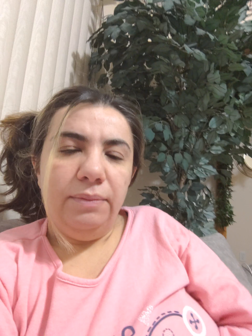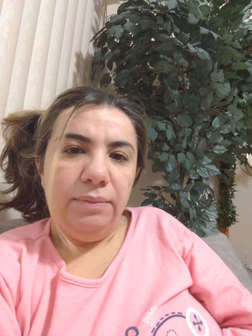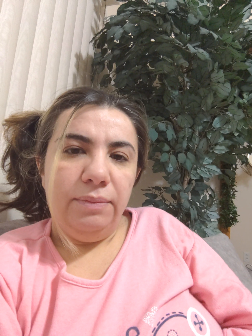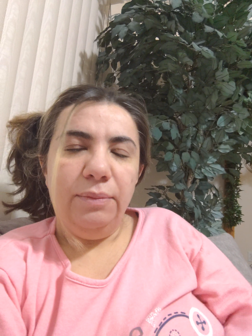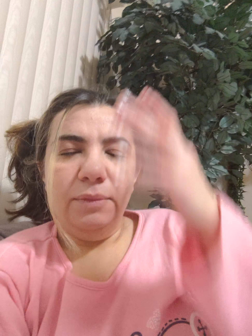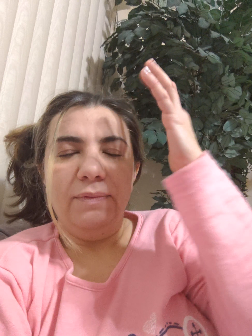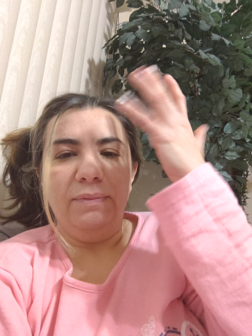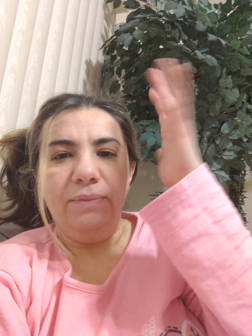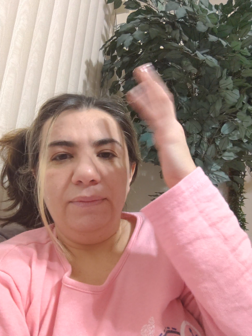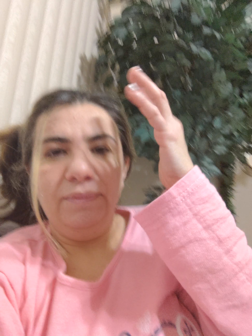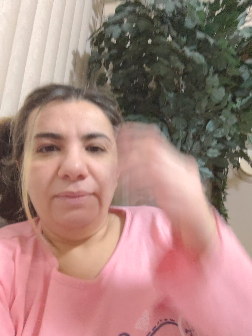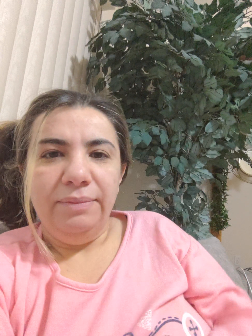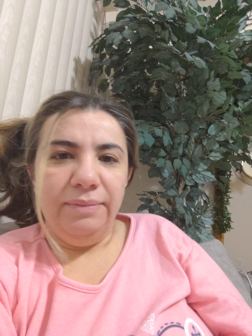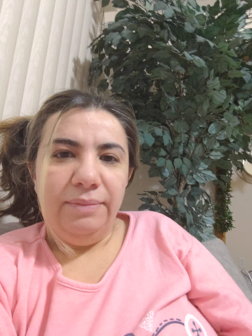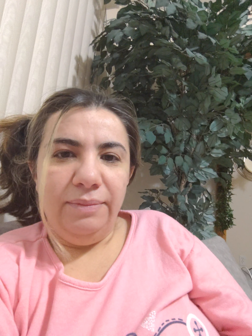tree